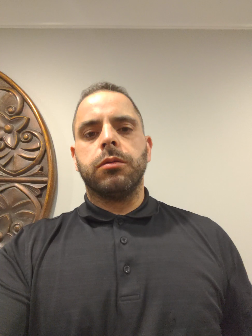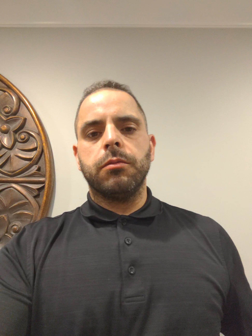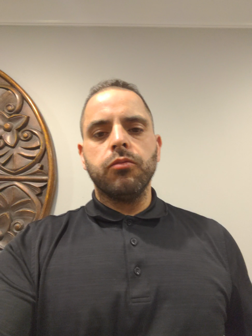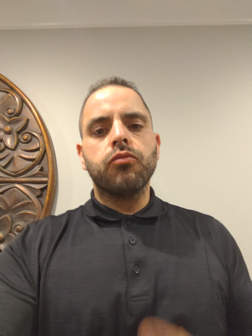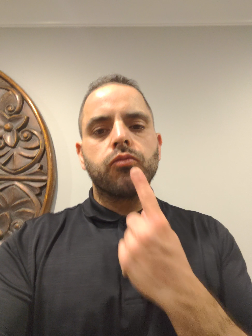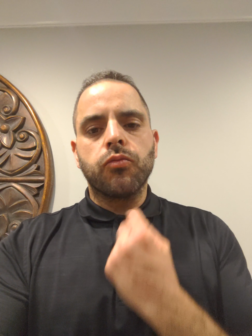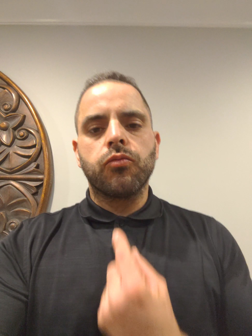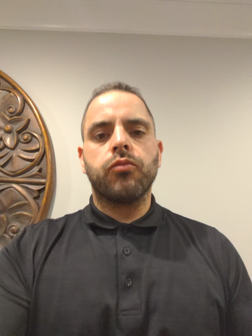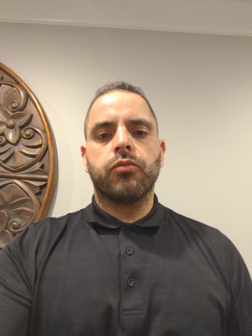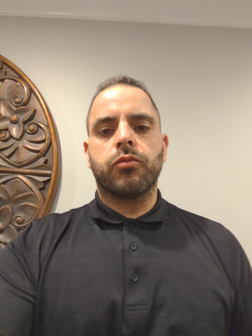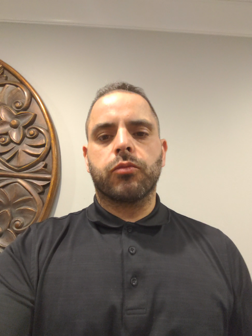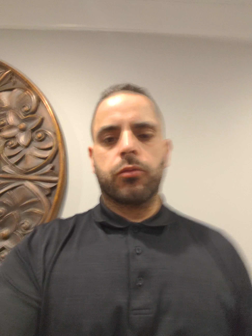red